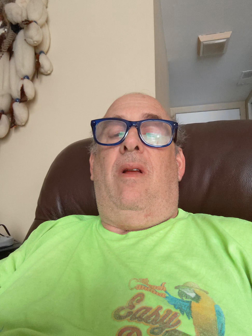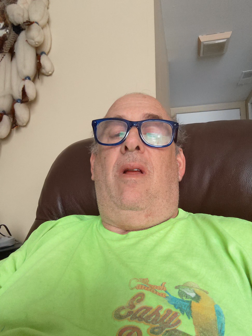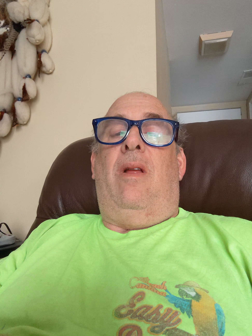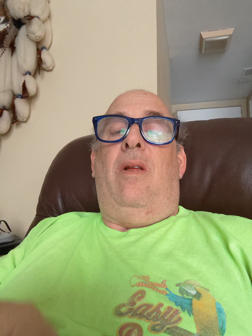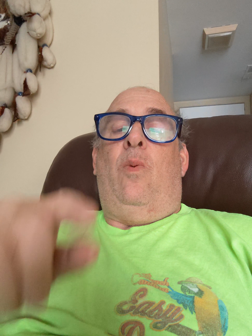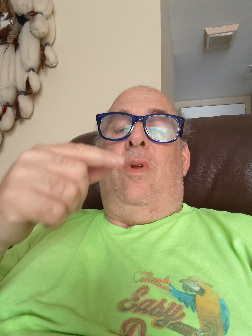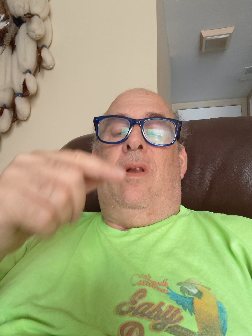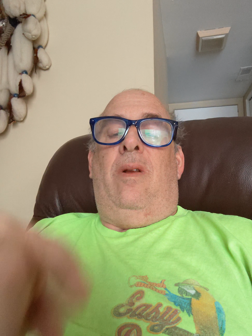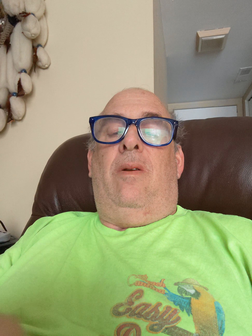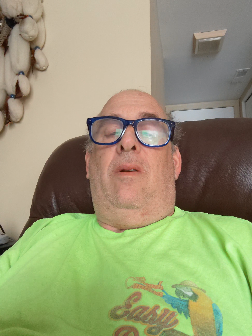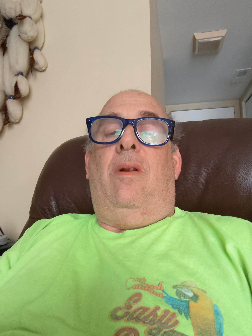green